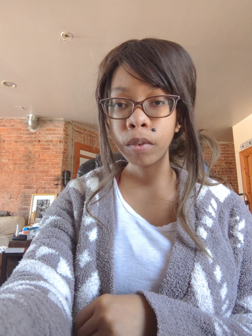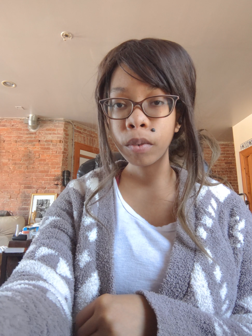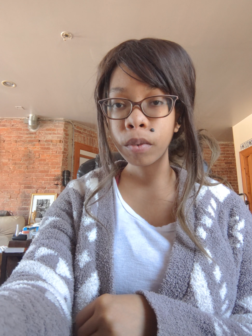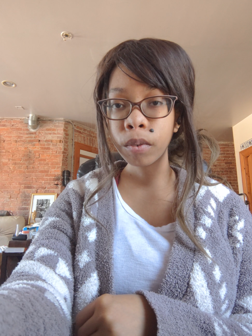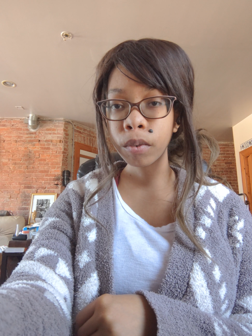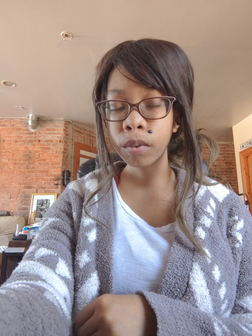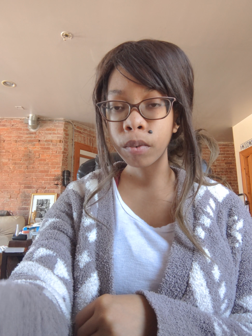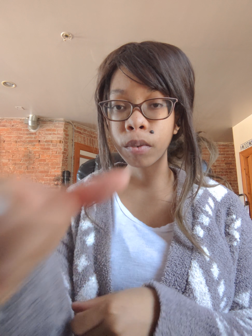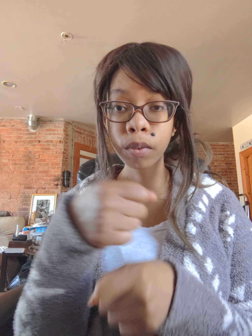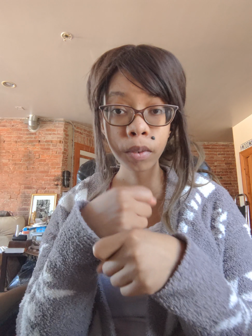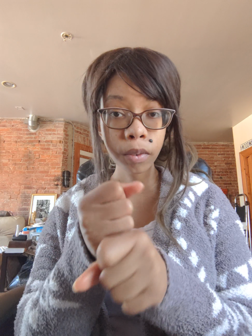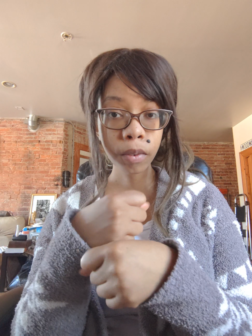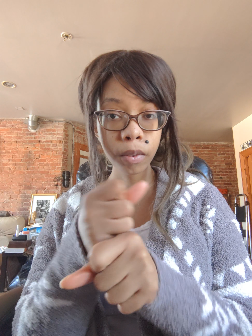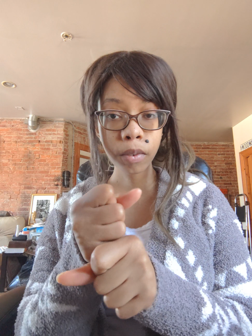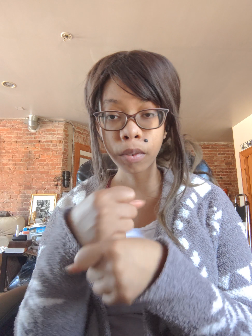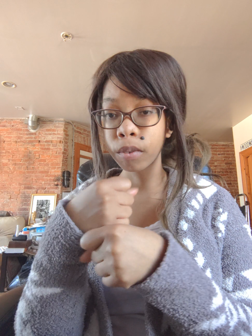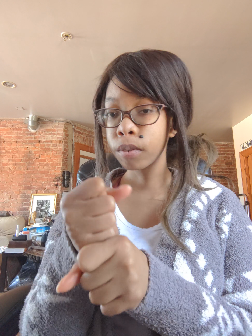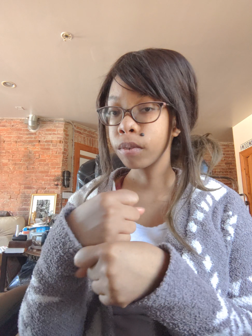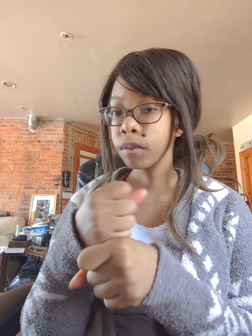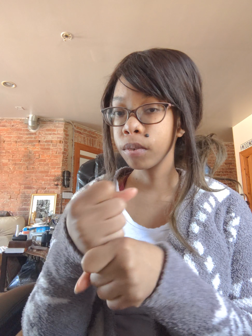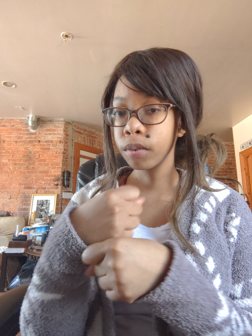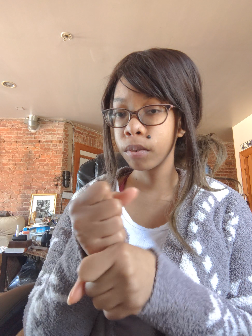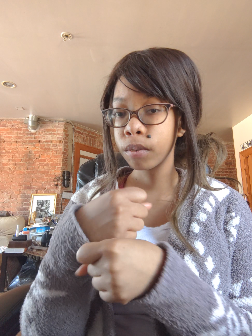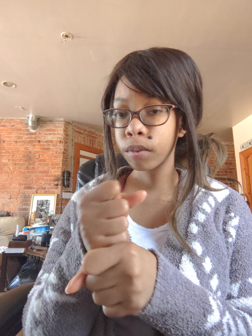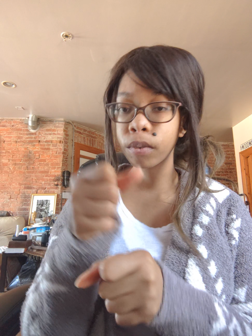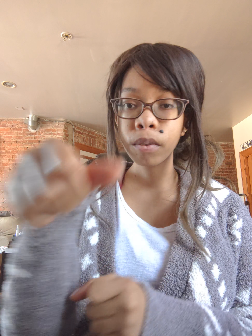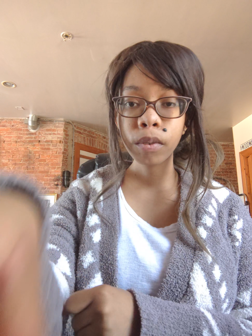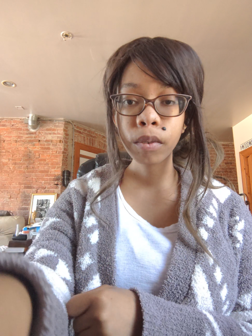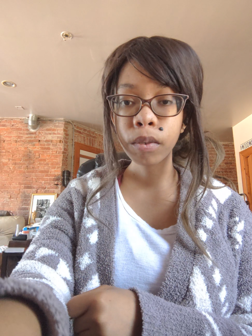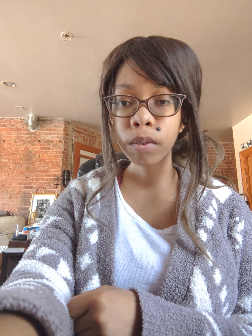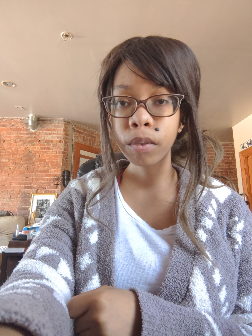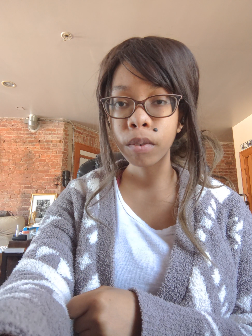make